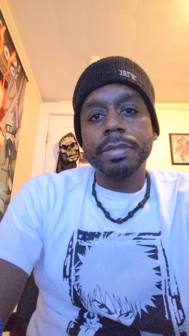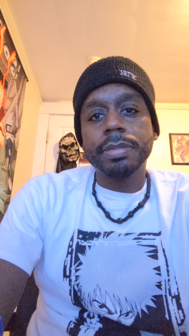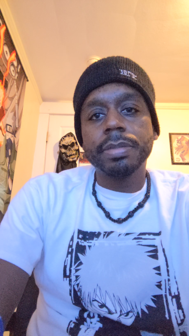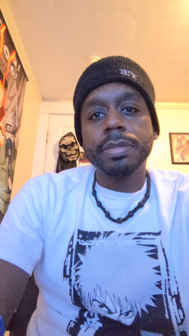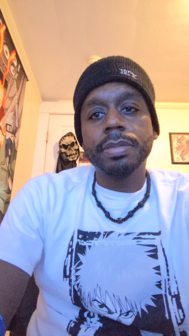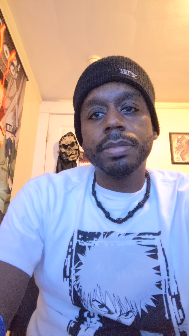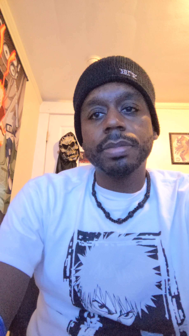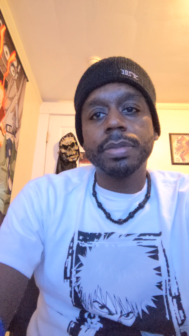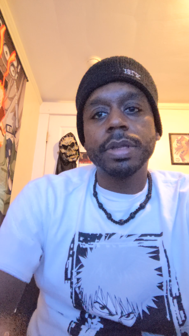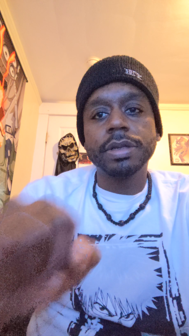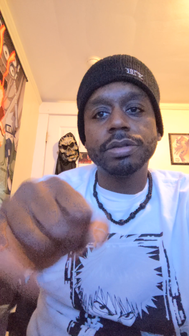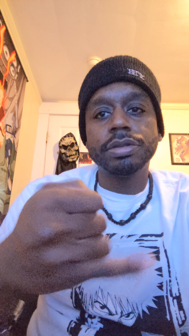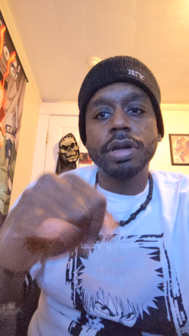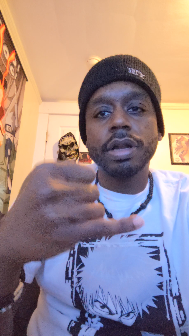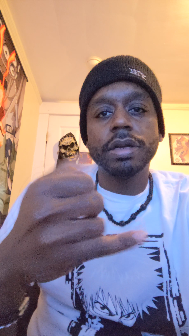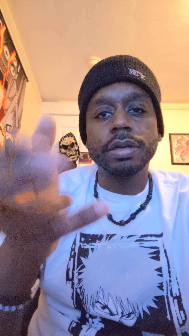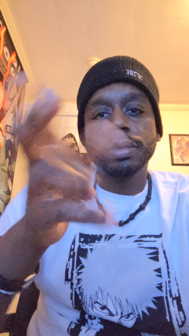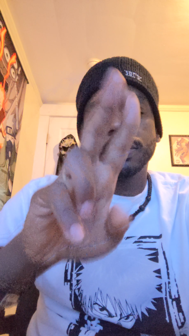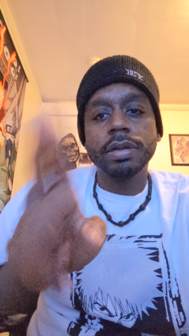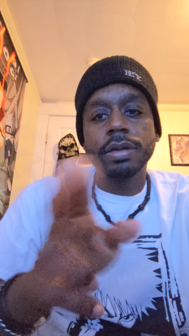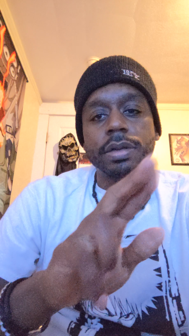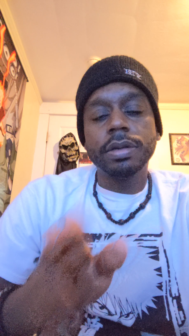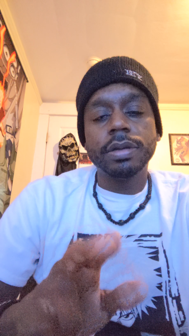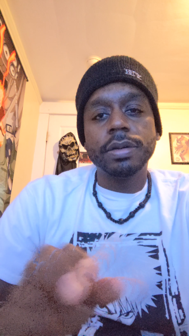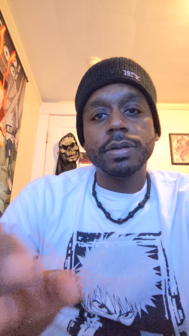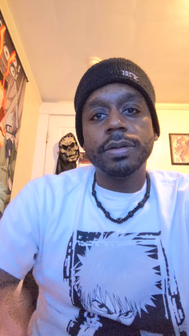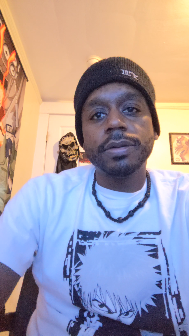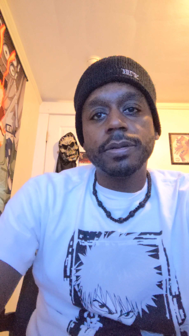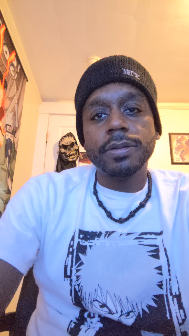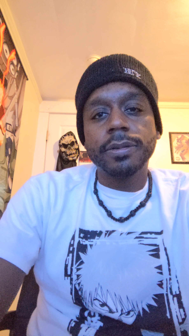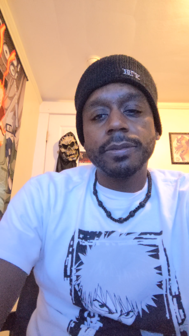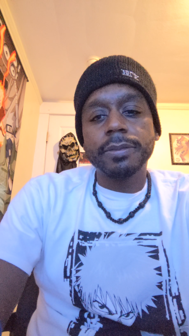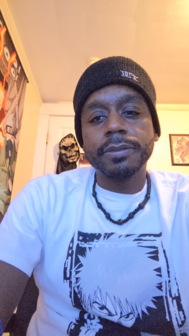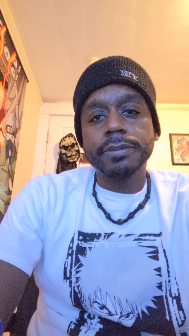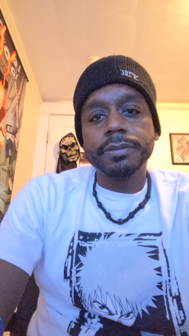jelly